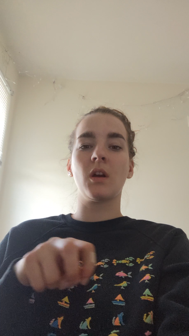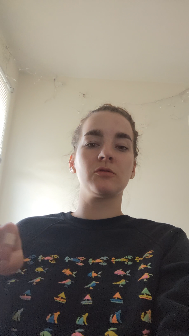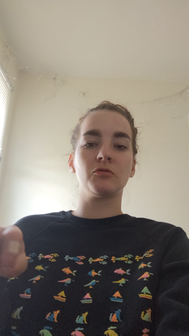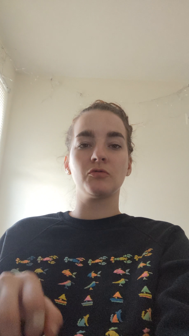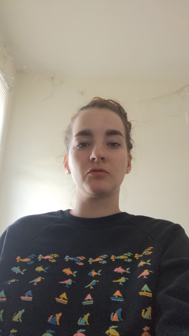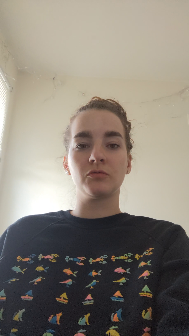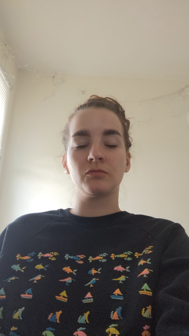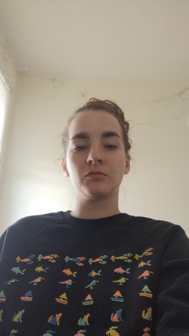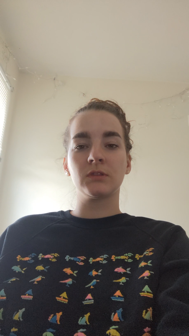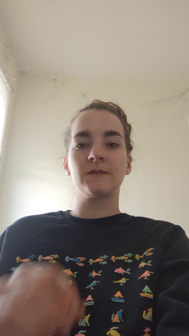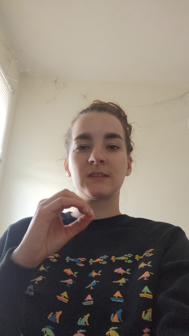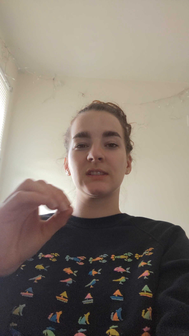fix